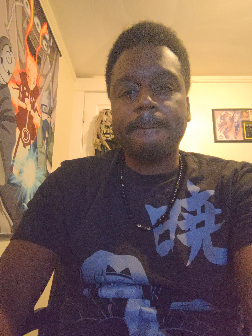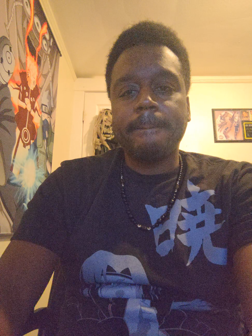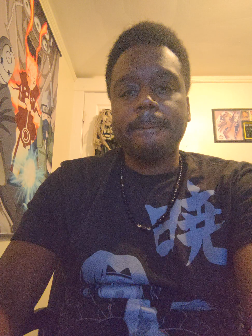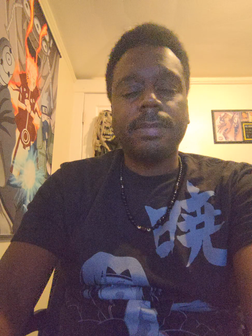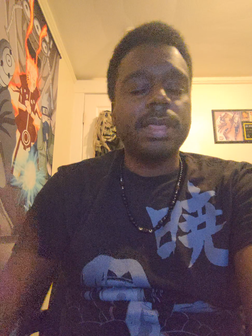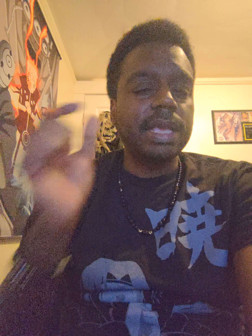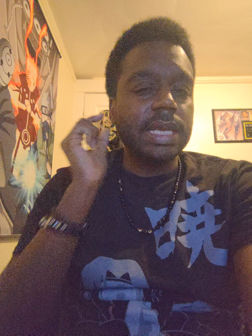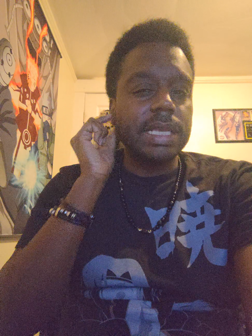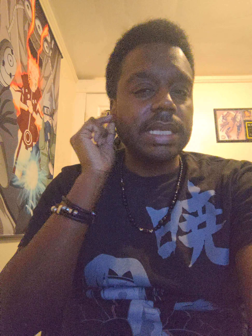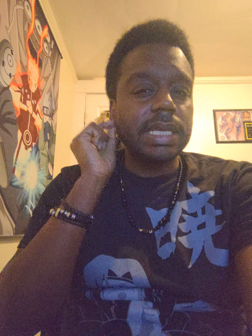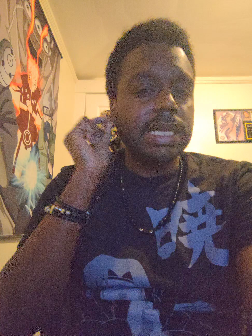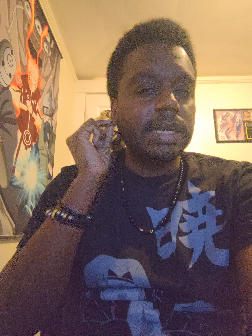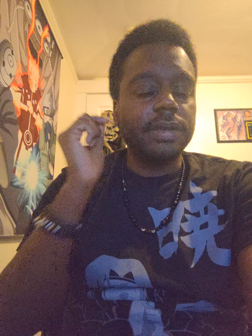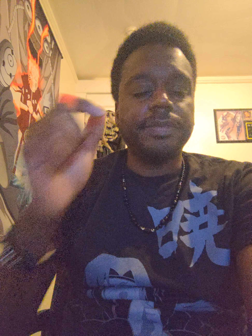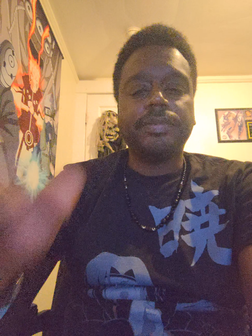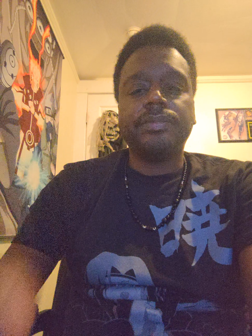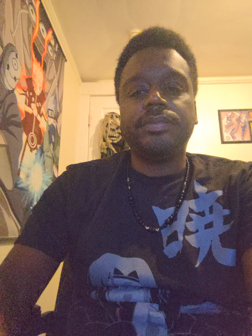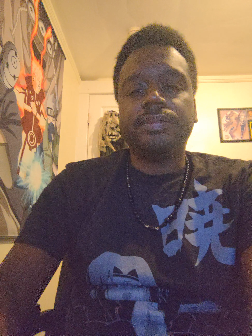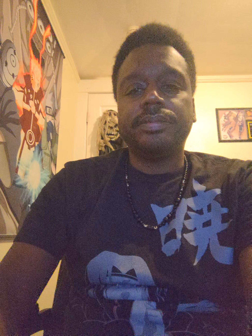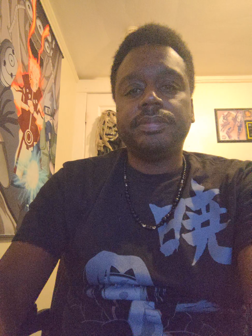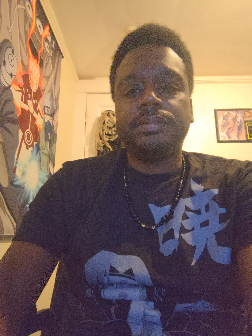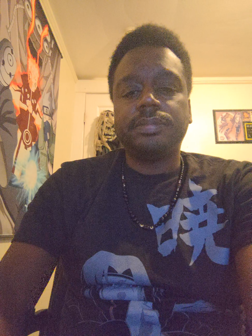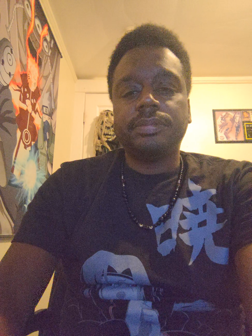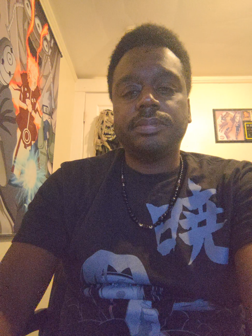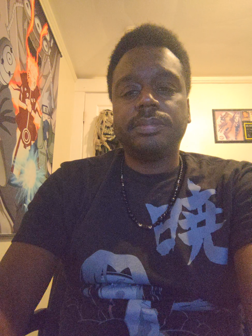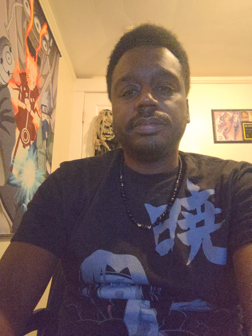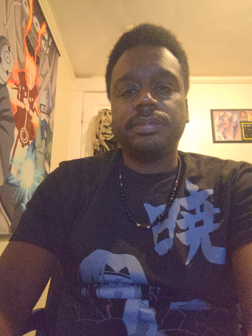ear